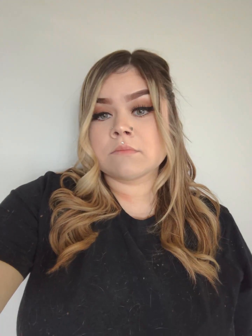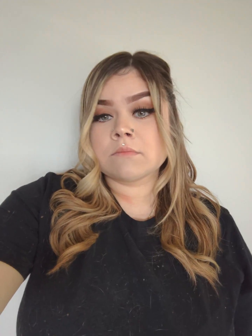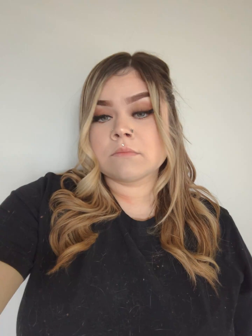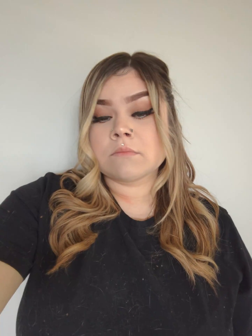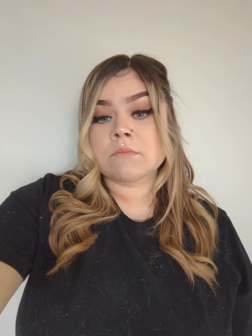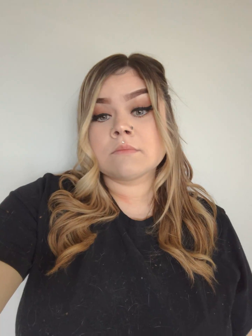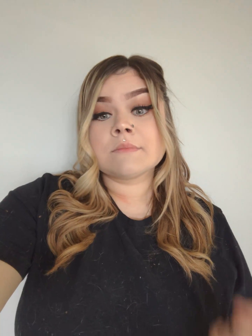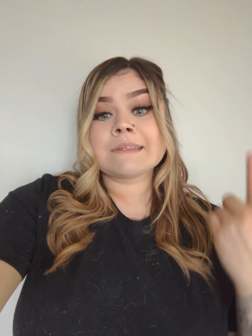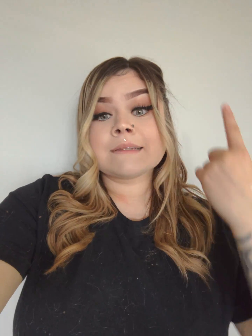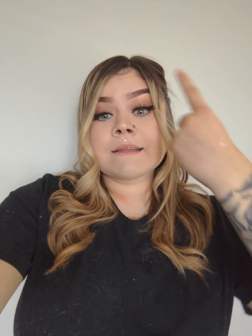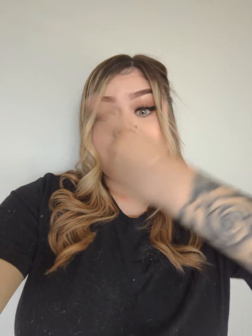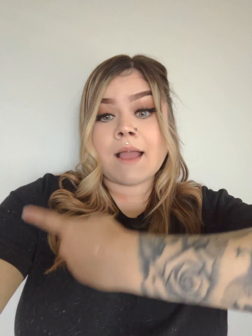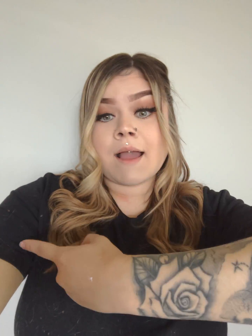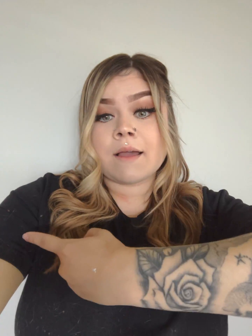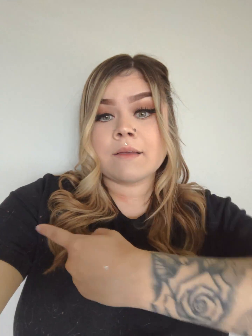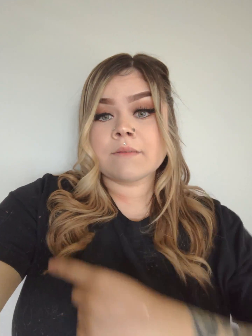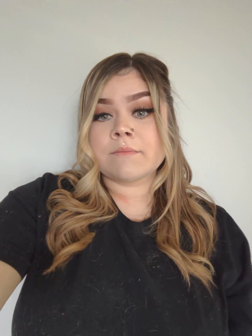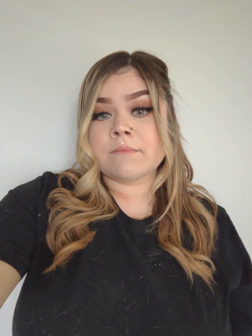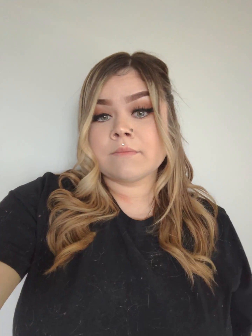day